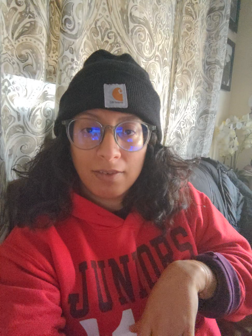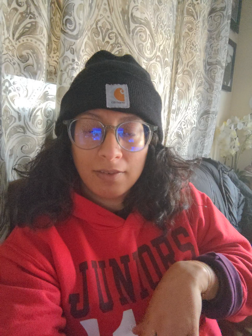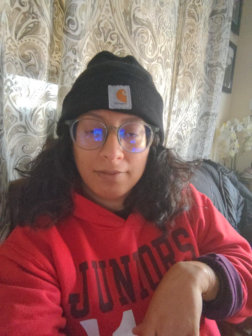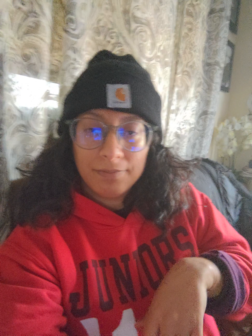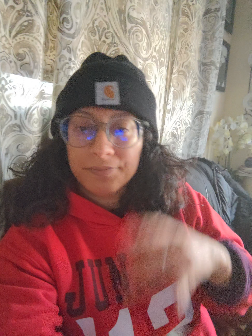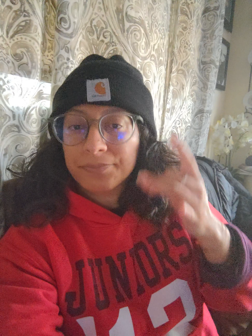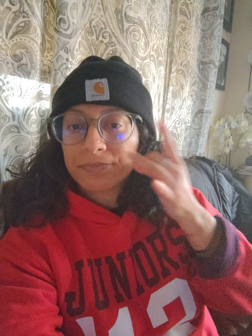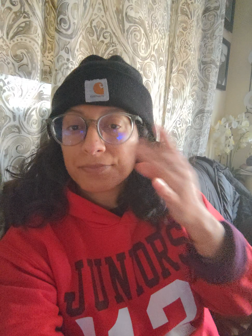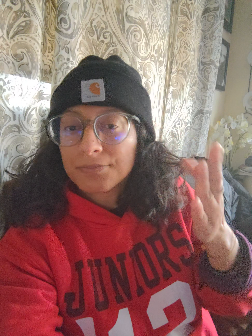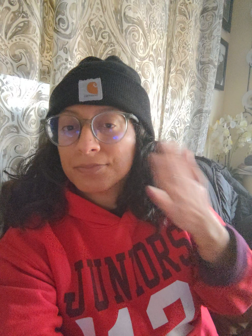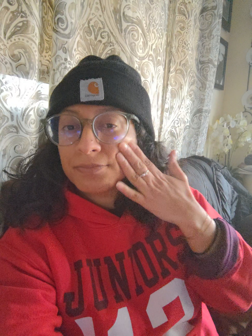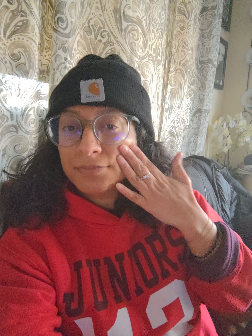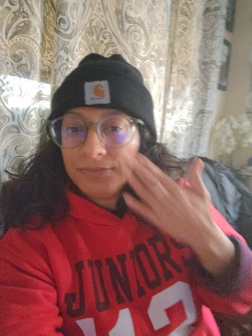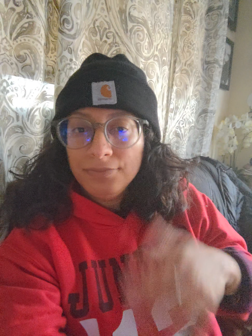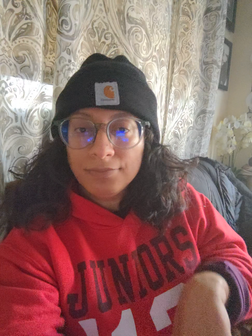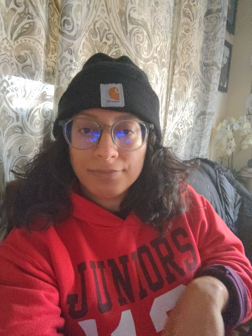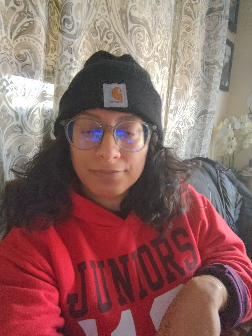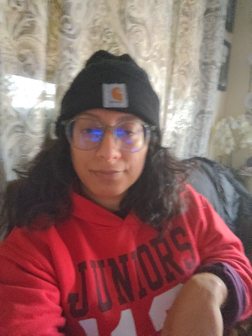bee